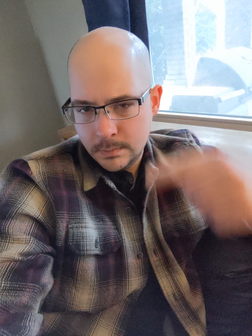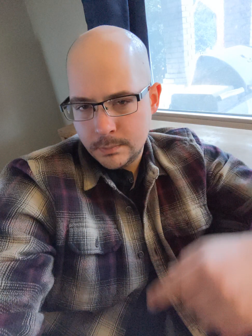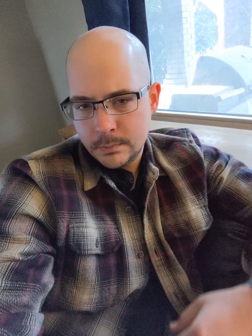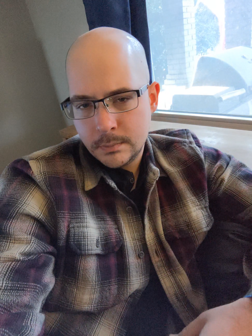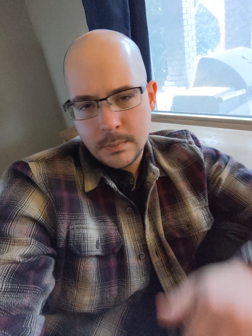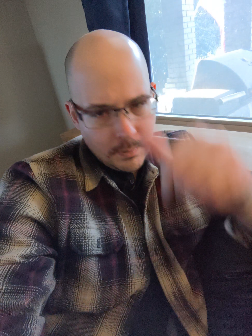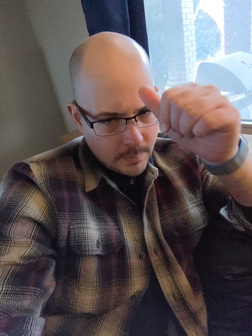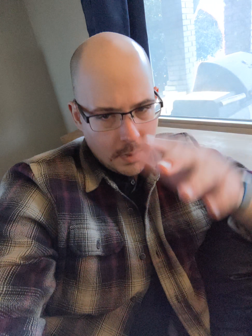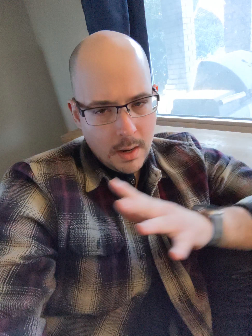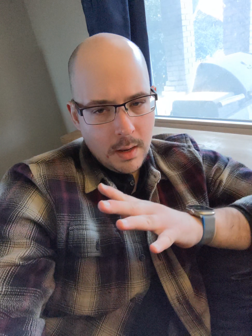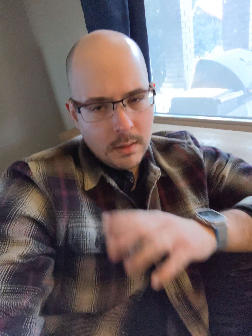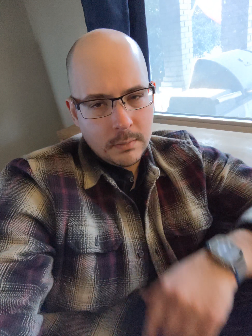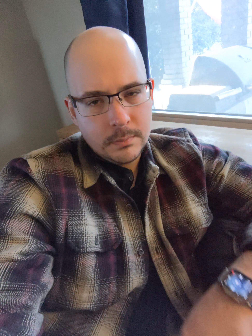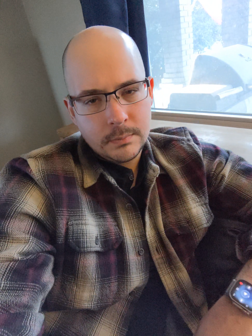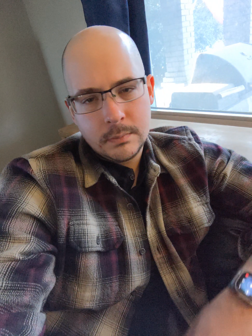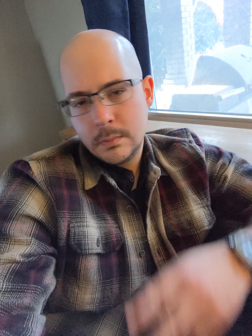man